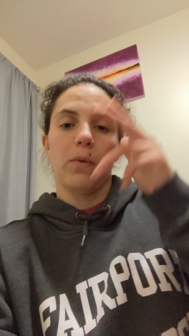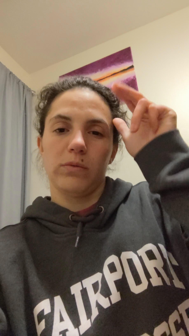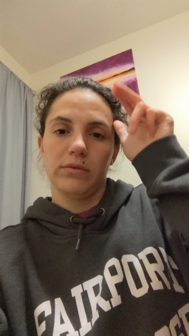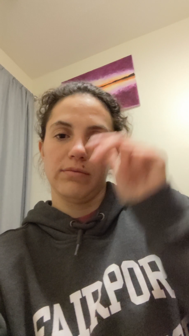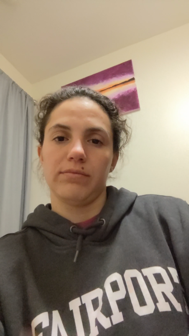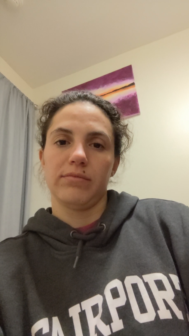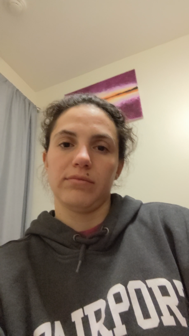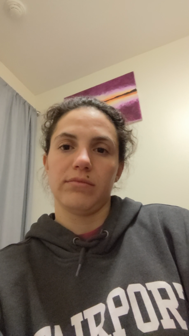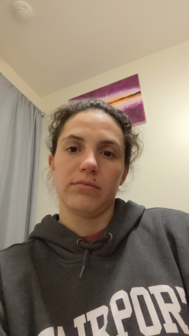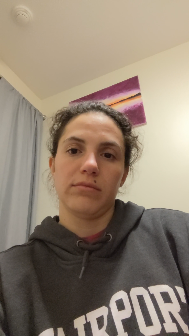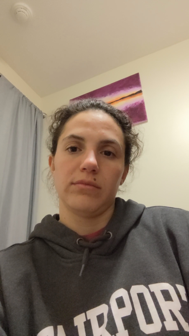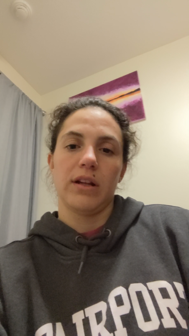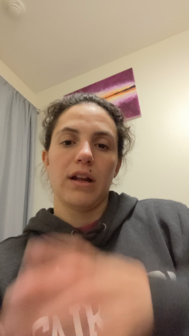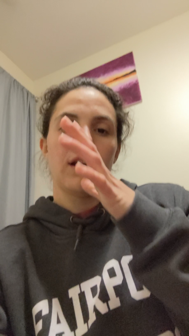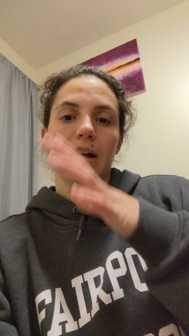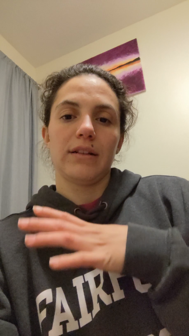lady